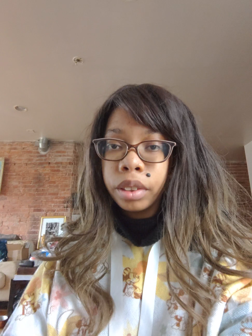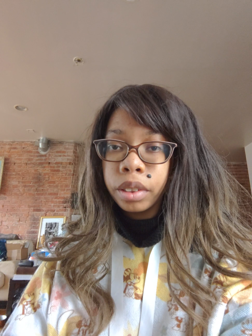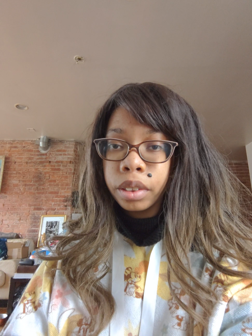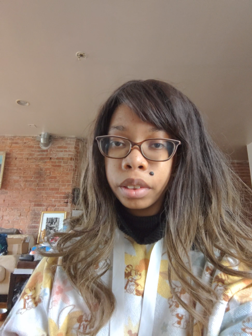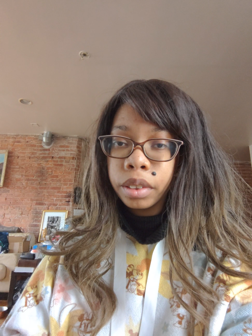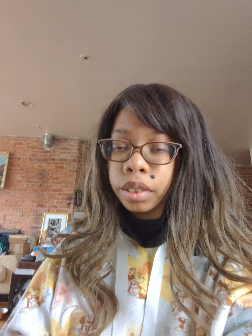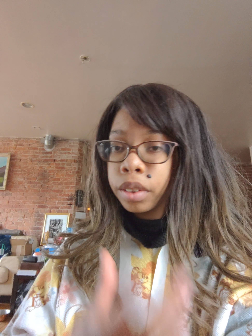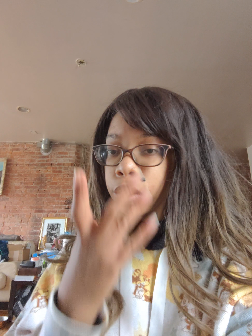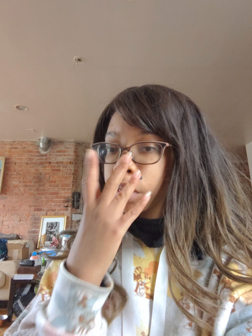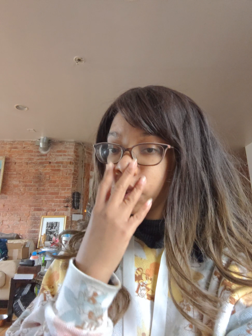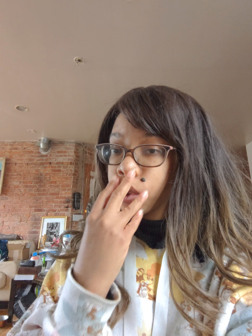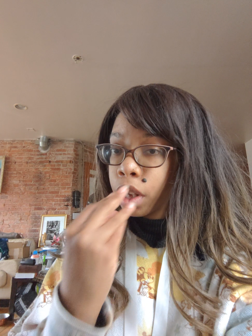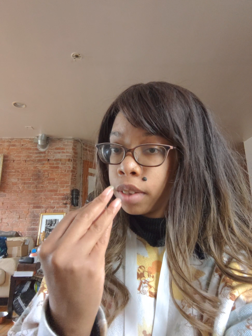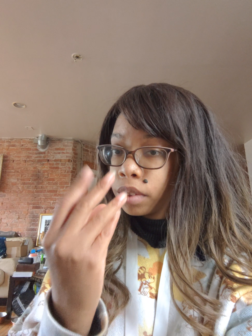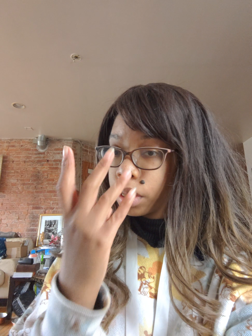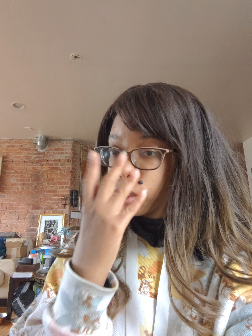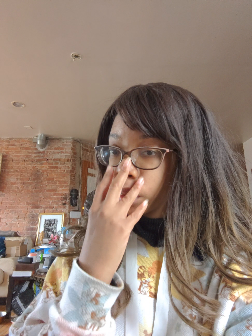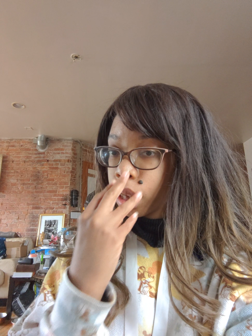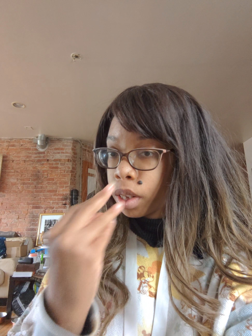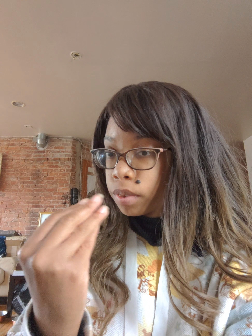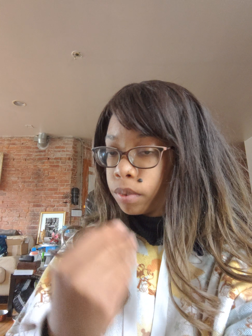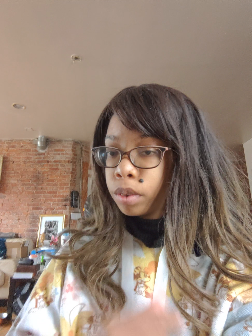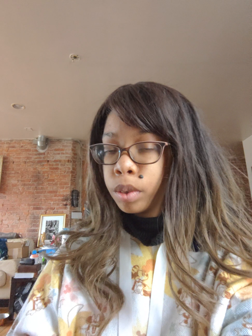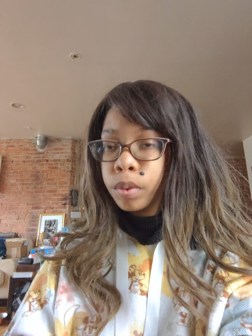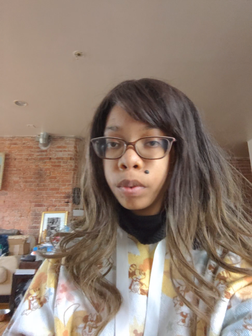wolf